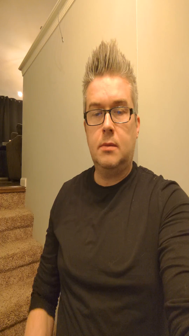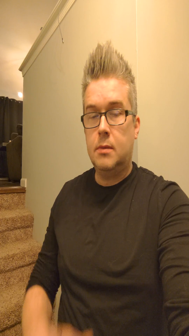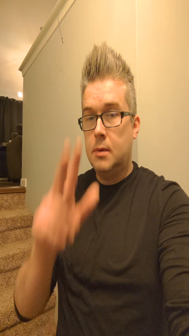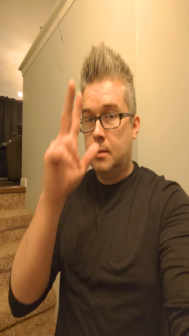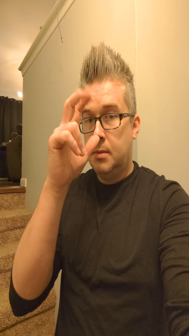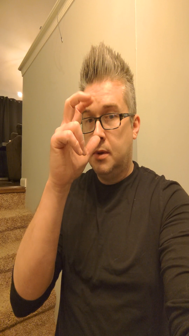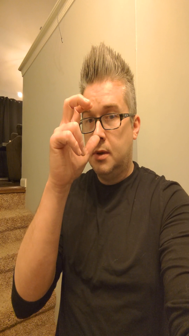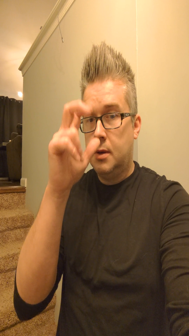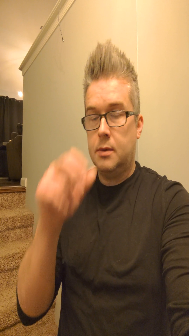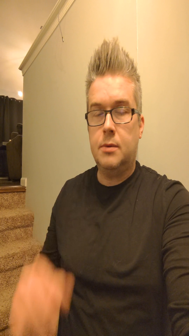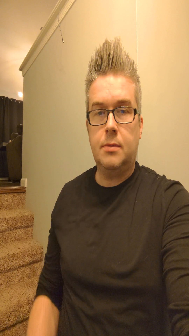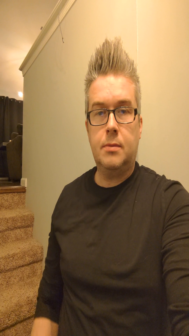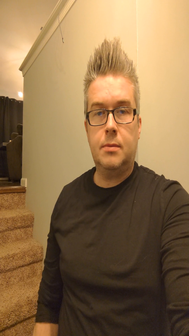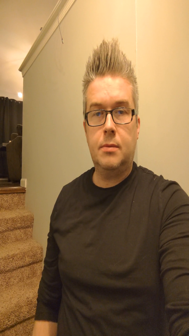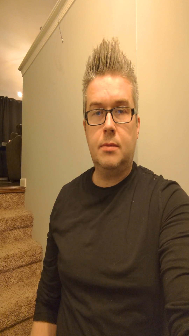bug